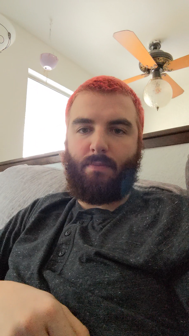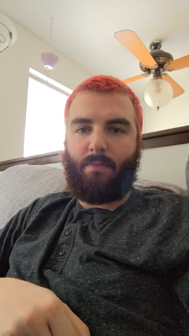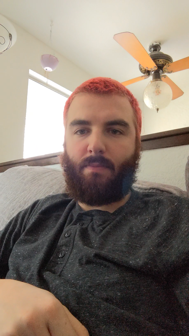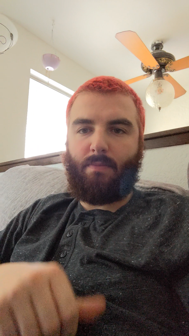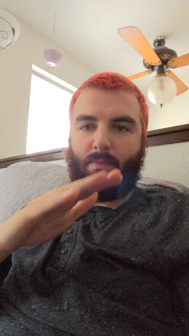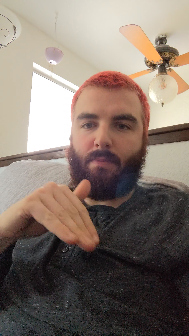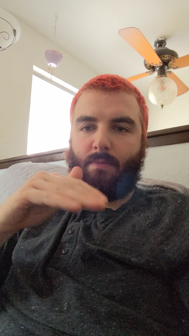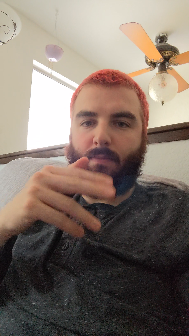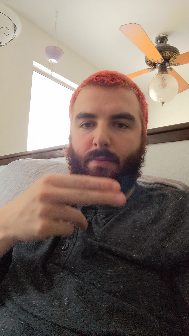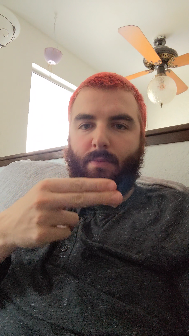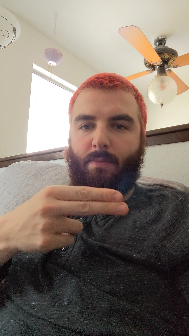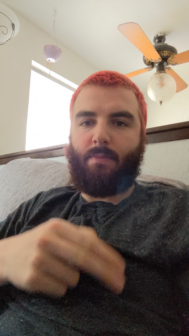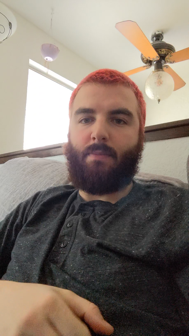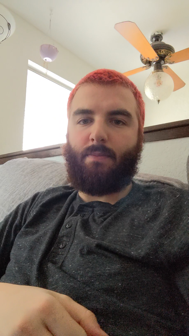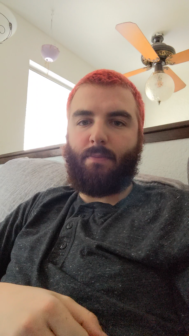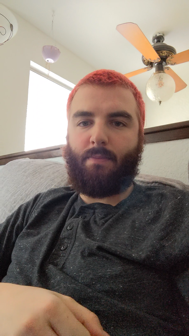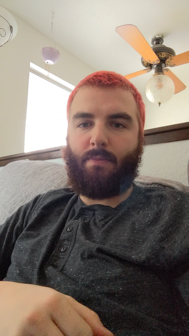pet's name